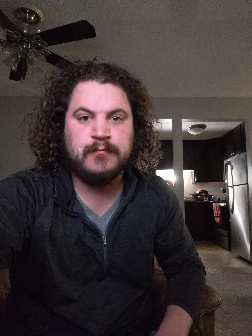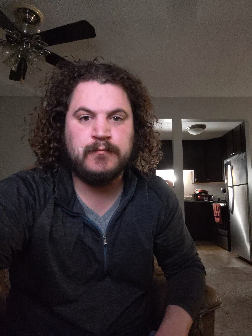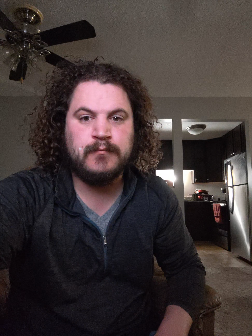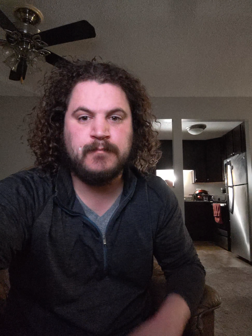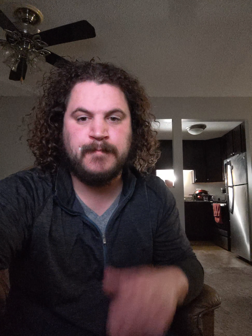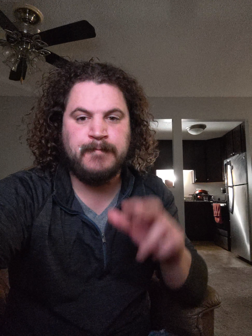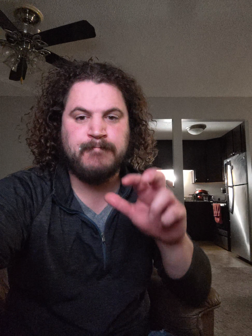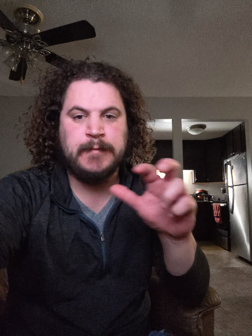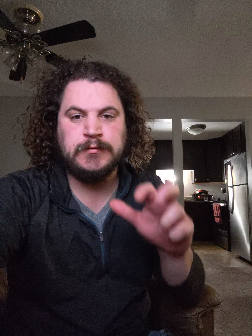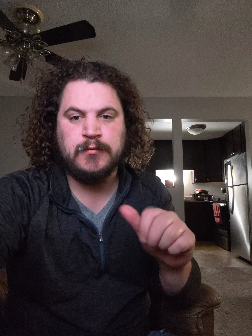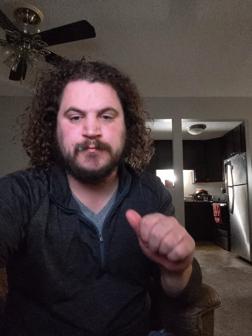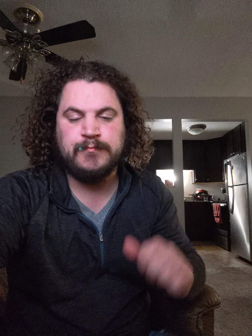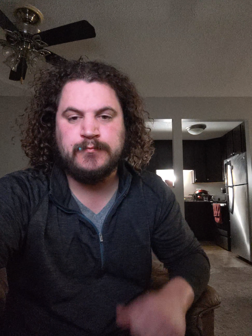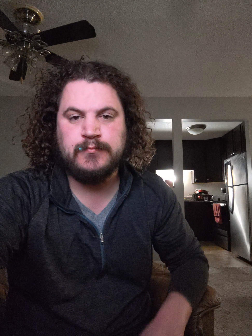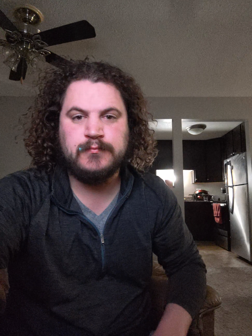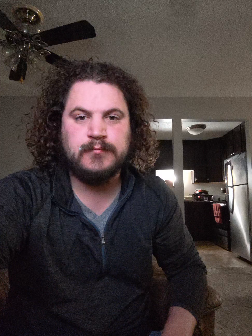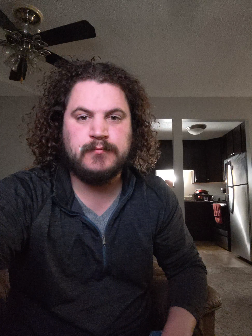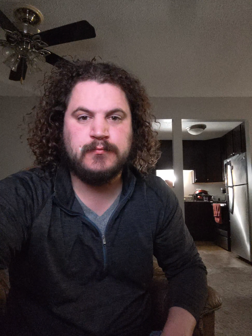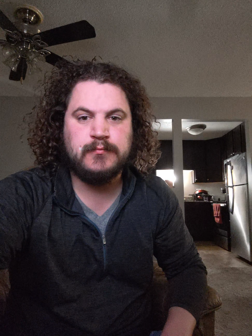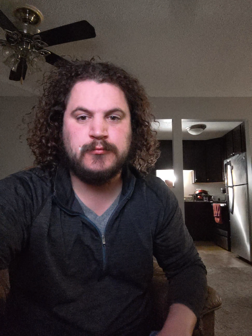pizza